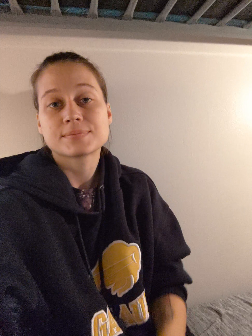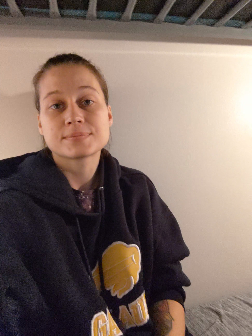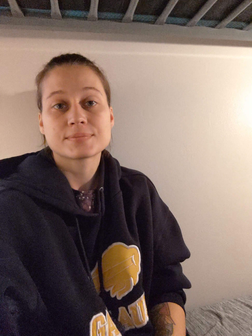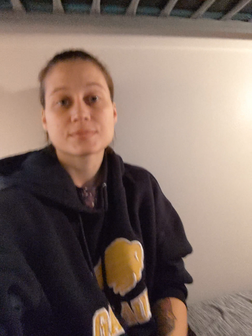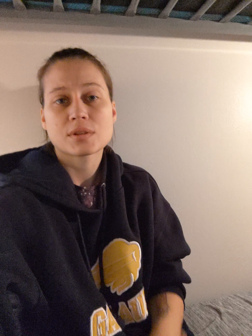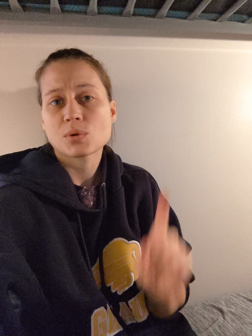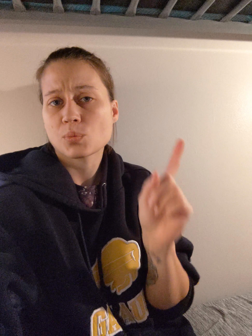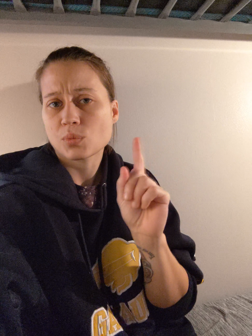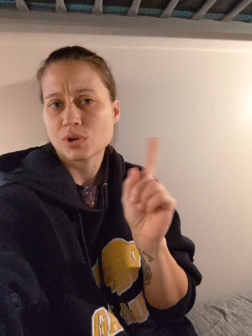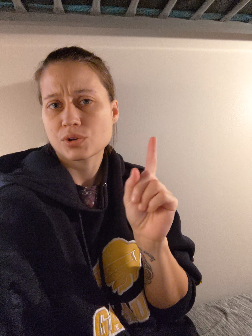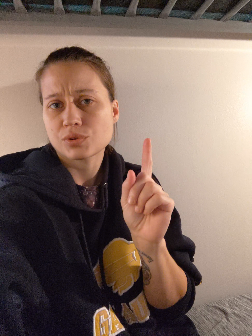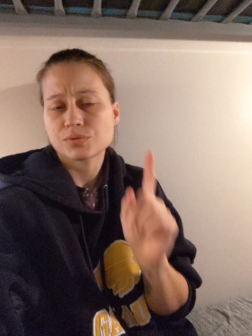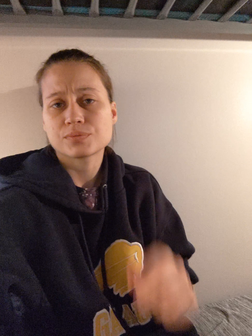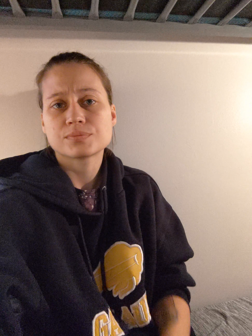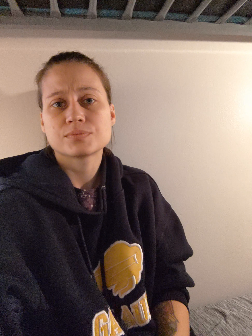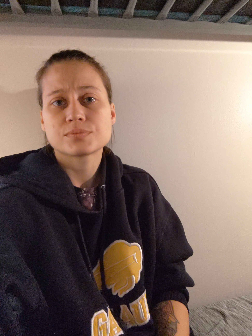where